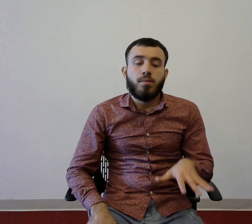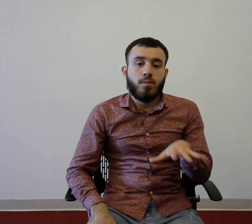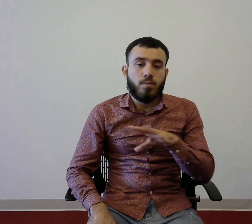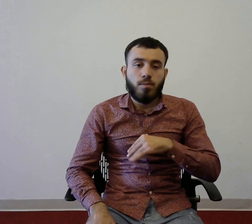hamı